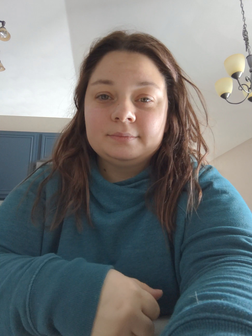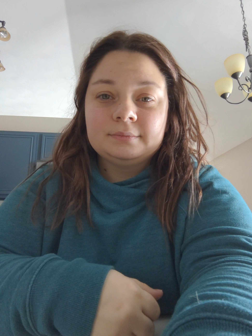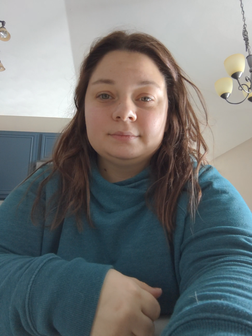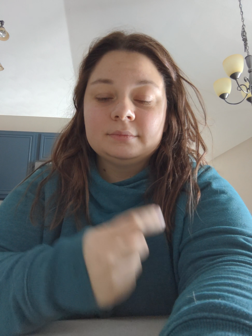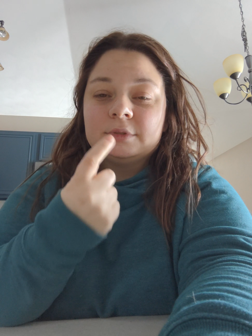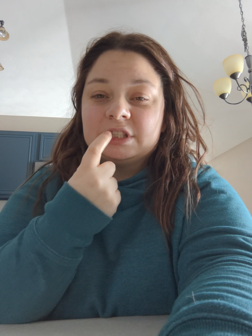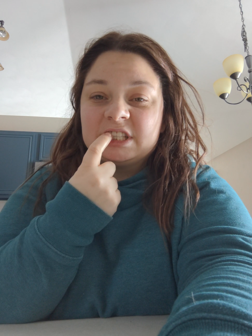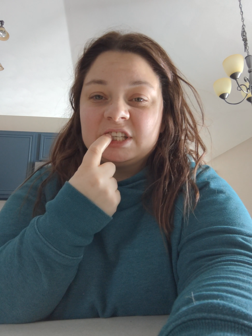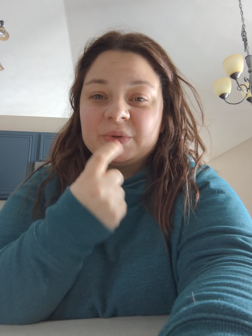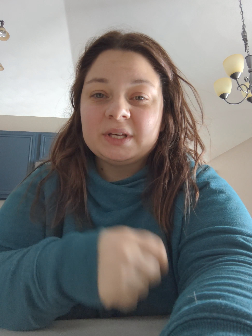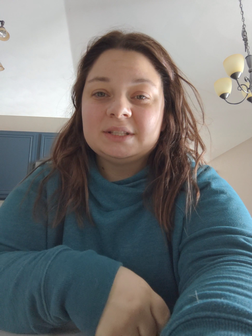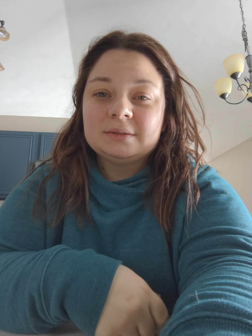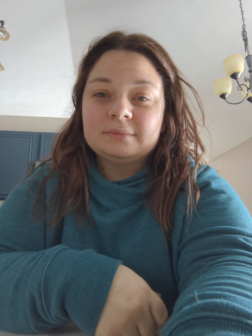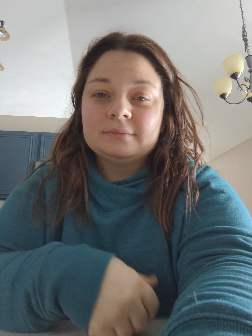tooth